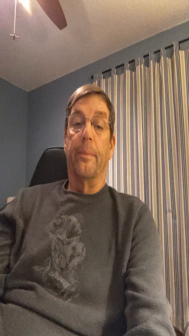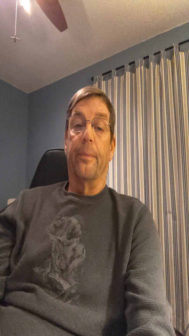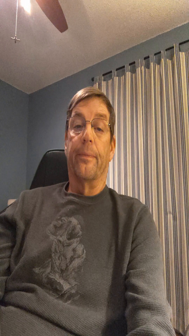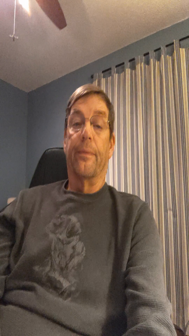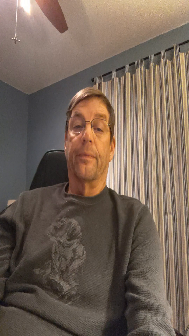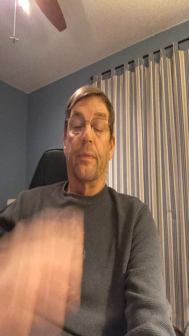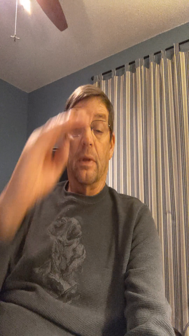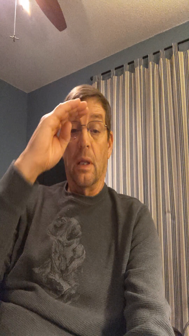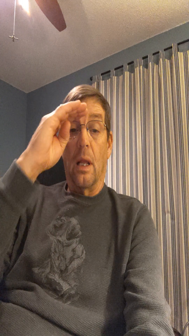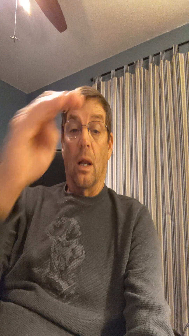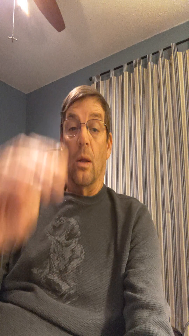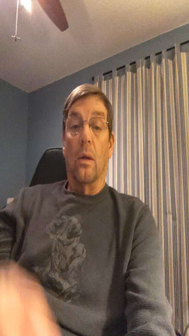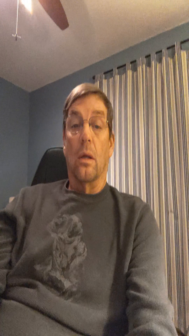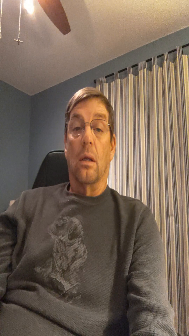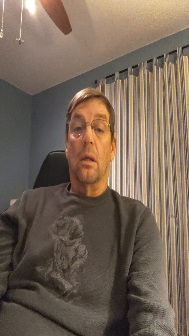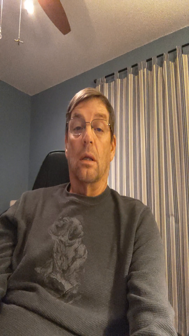hello